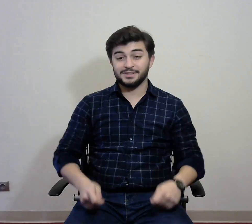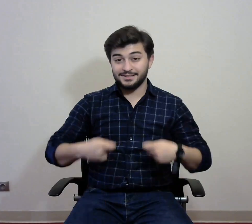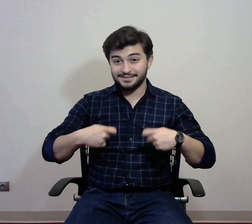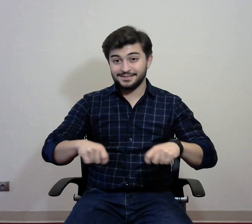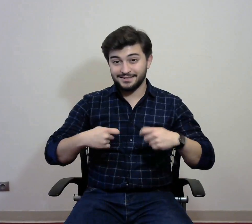satıcı